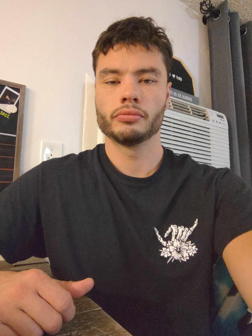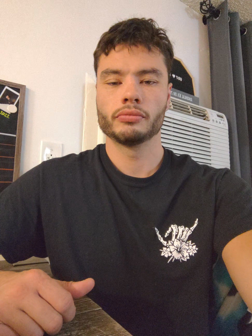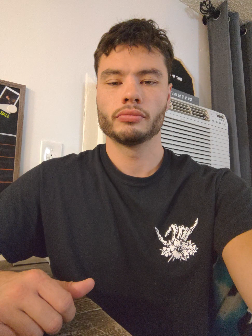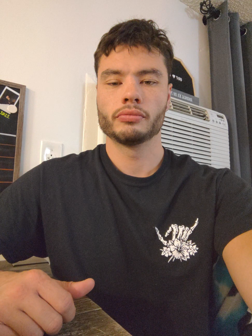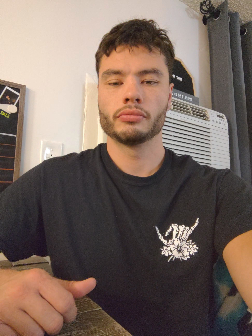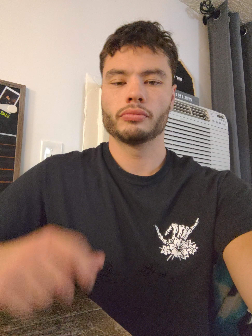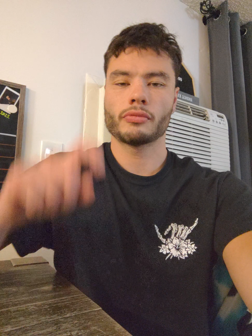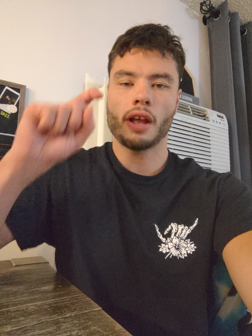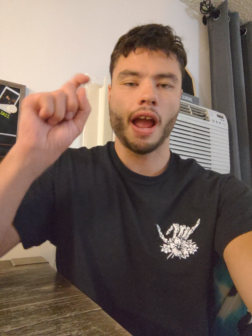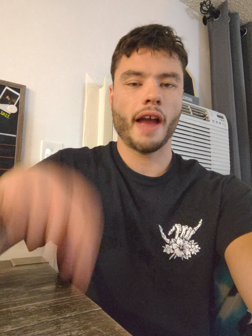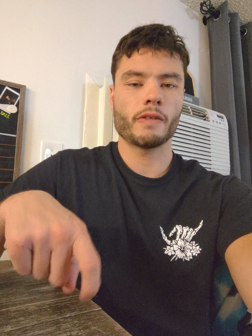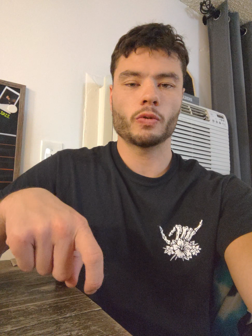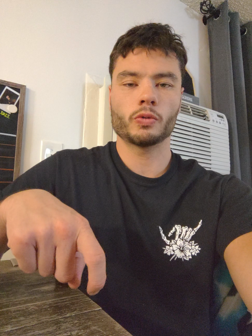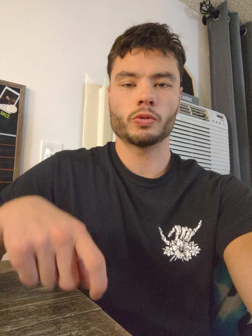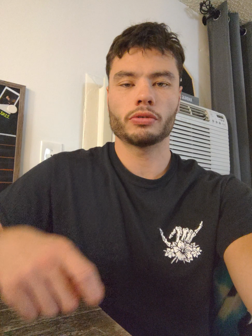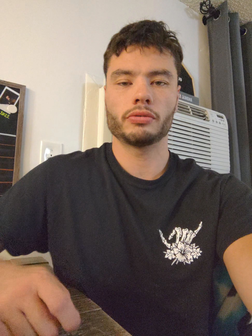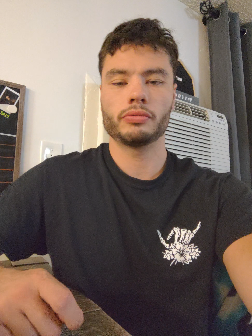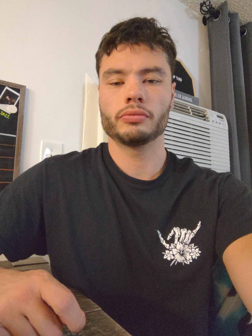have to